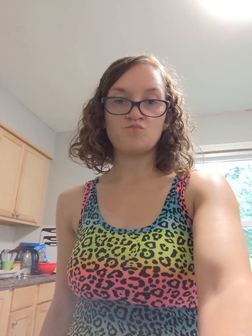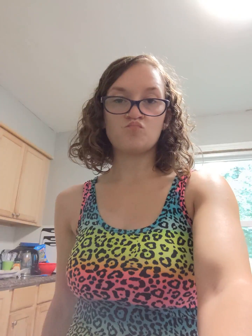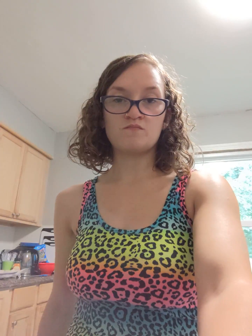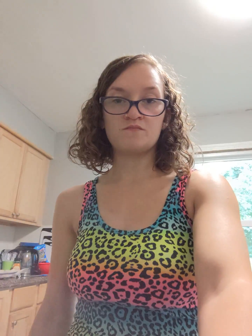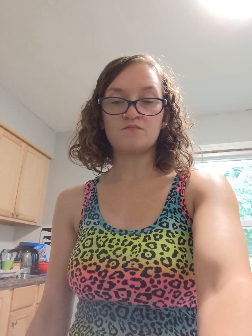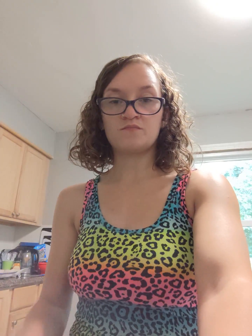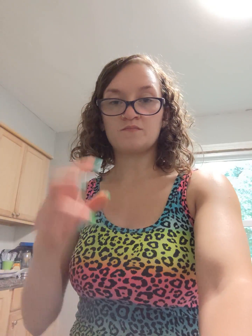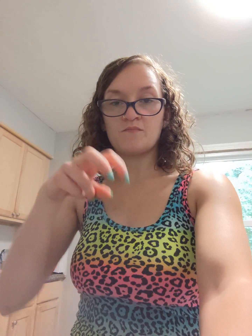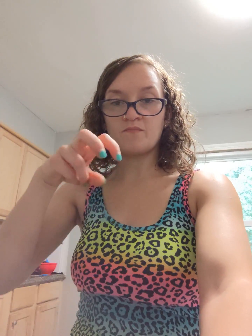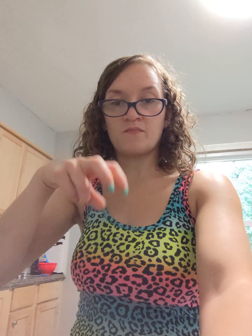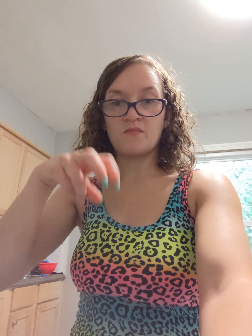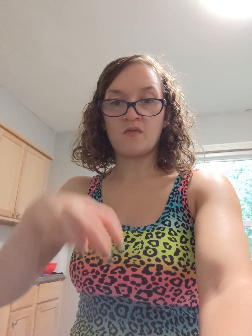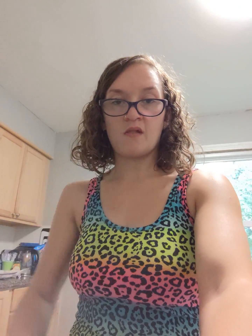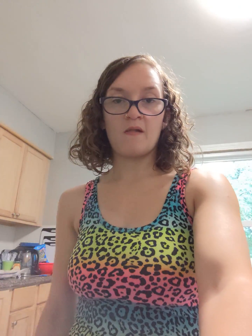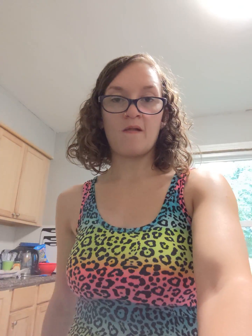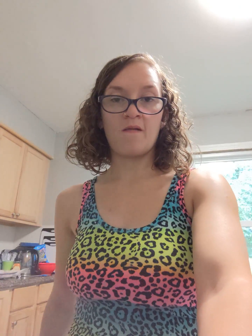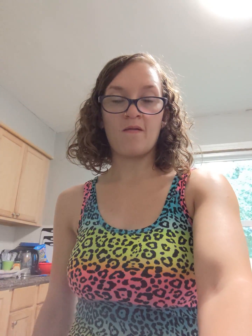potato